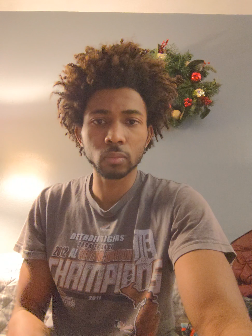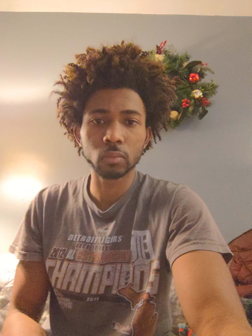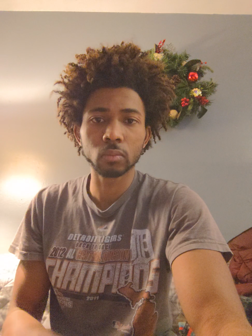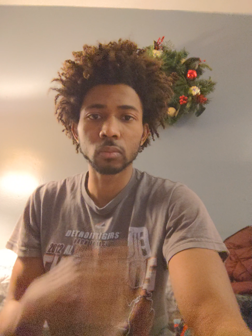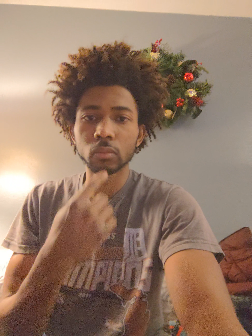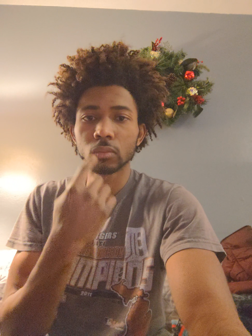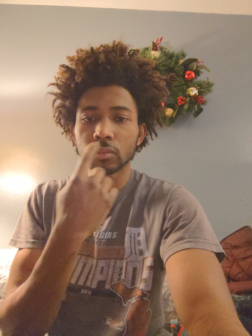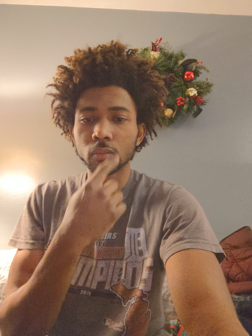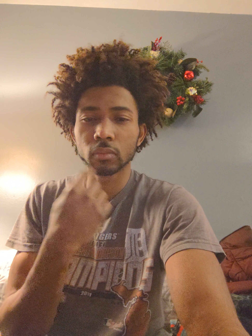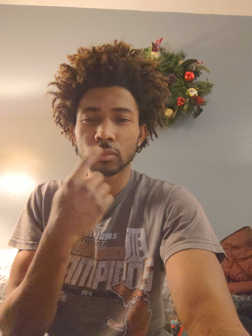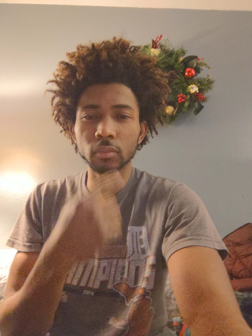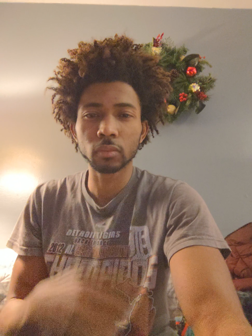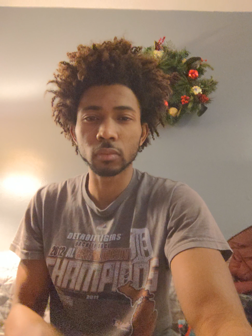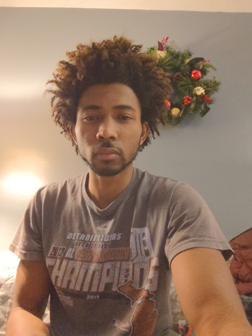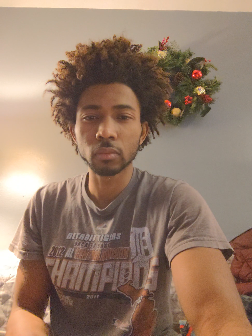mouth